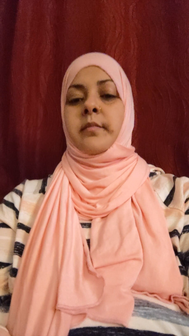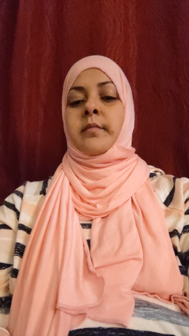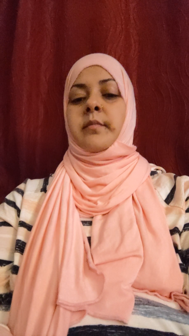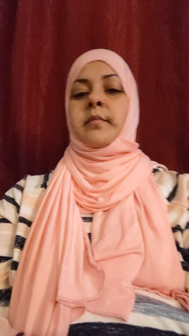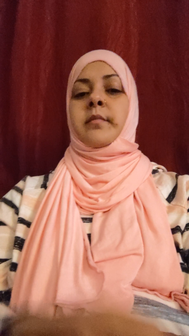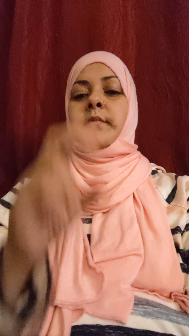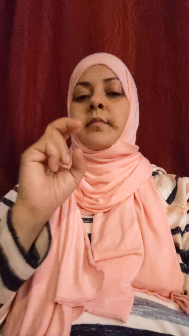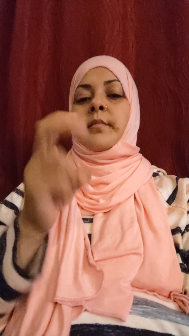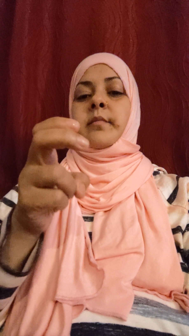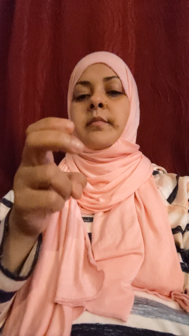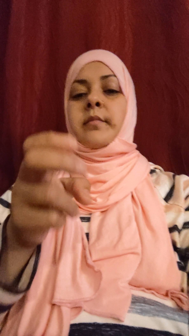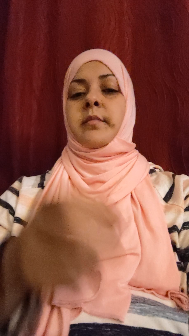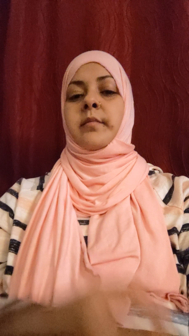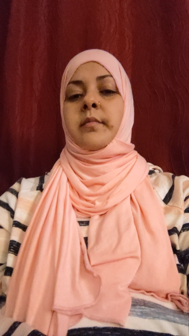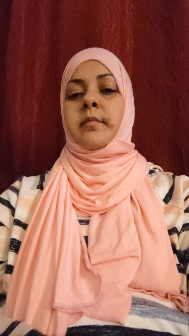hard